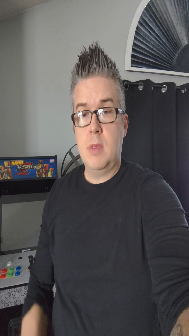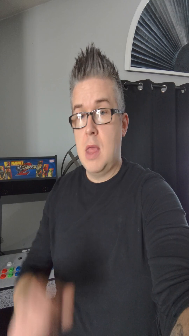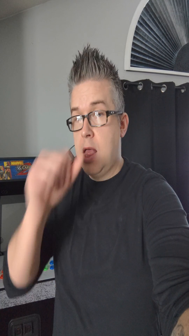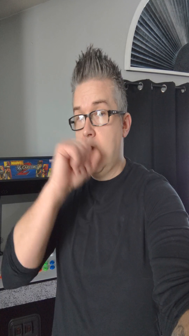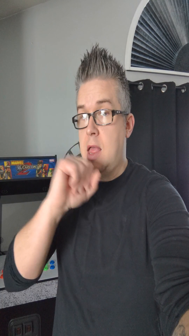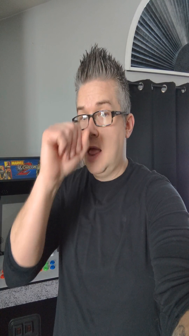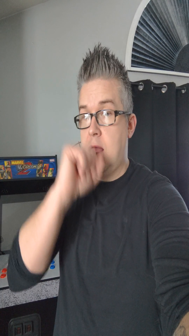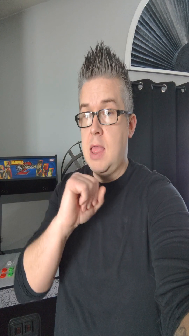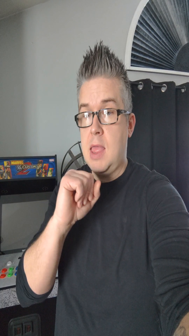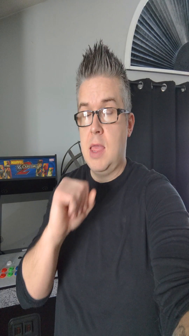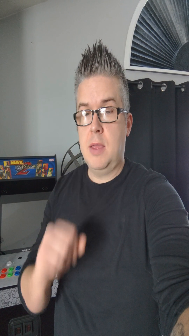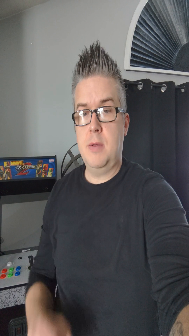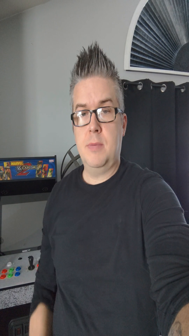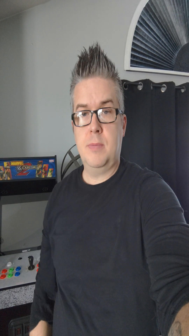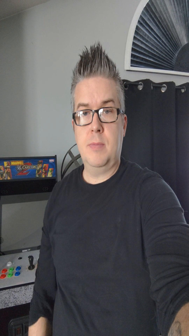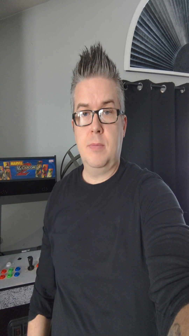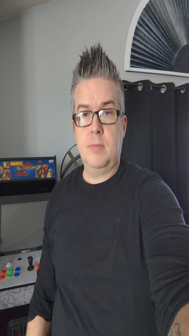ice cream